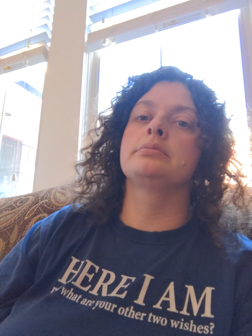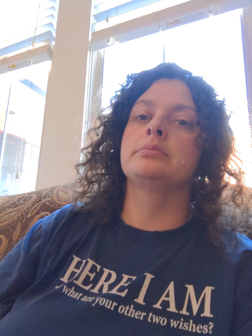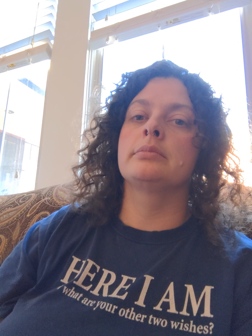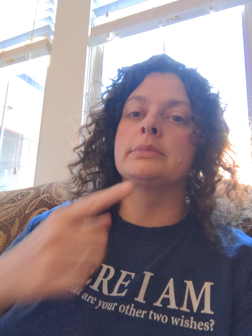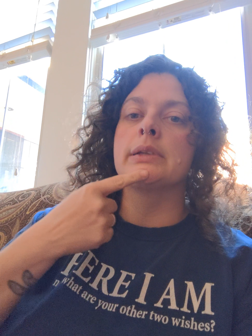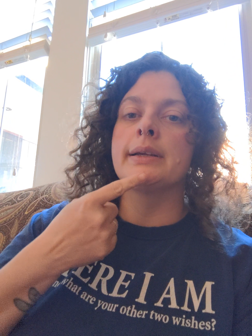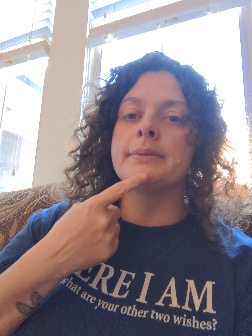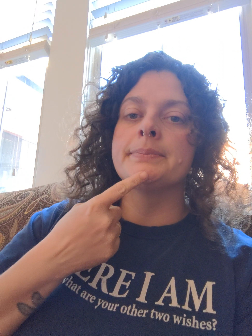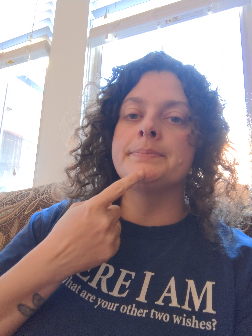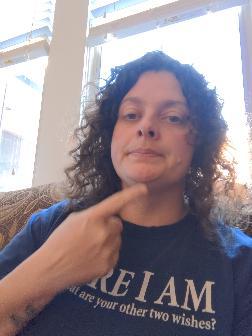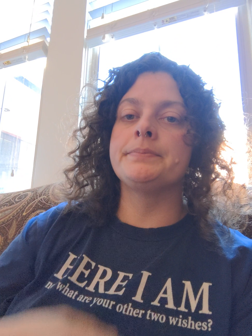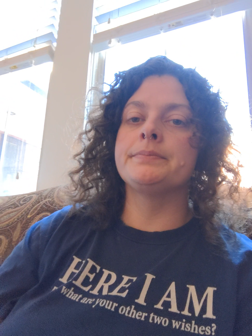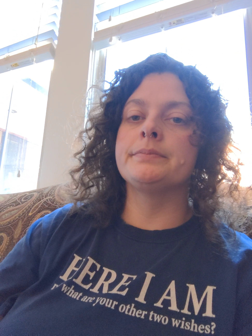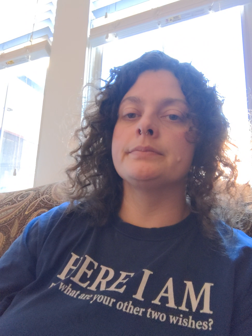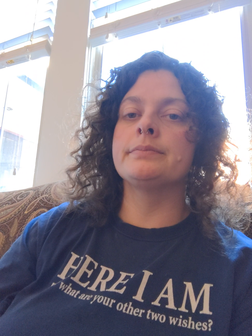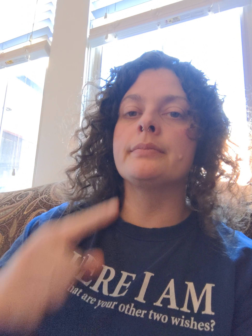say